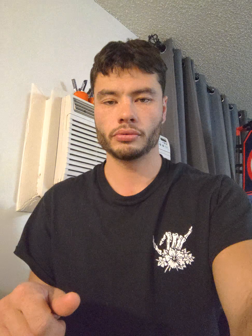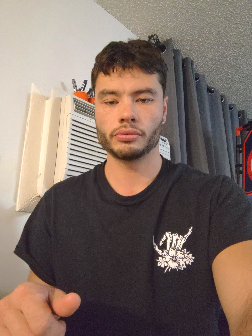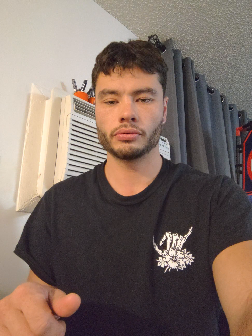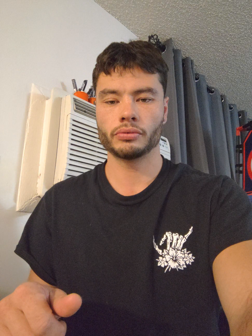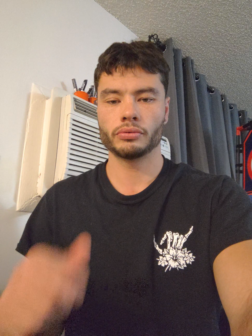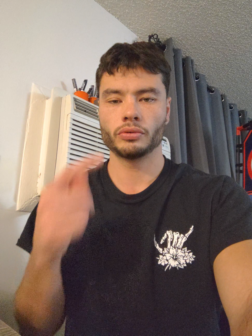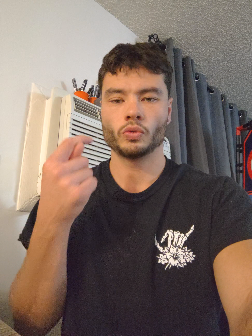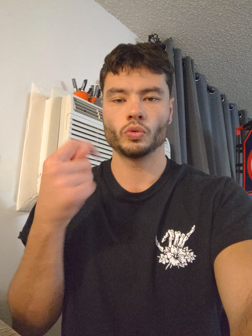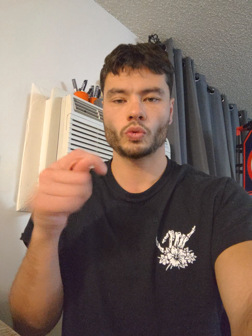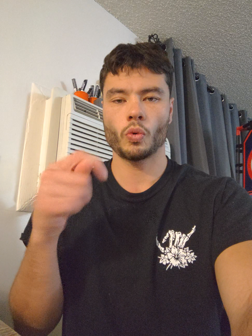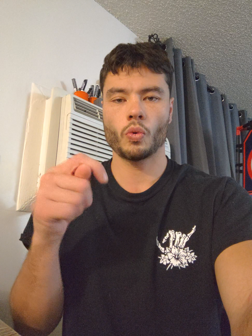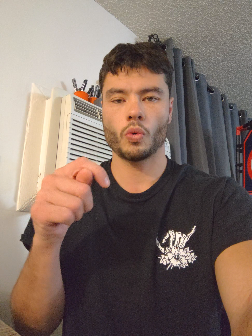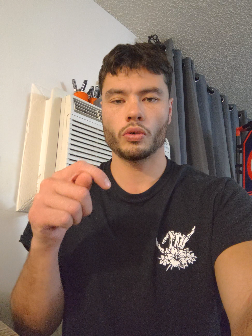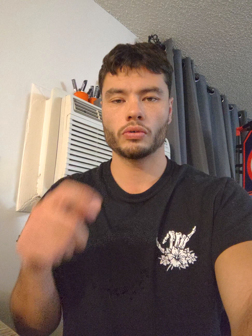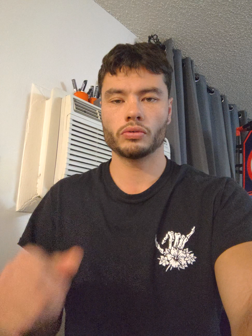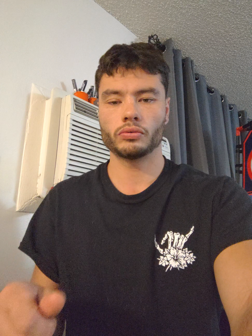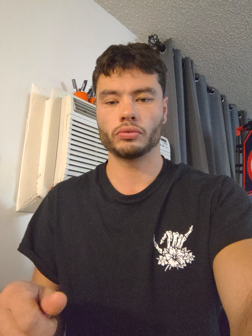toy